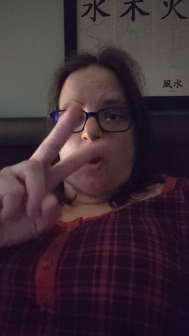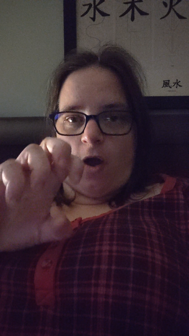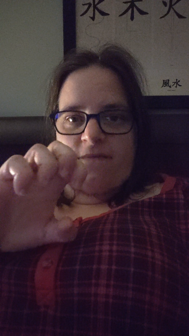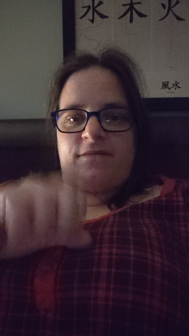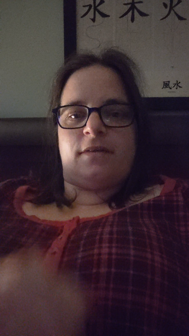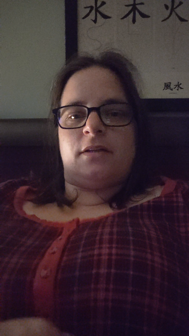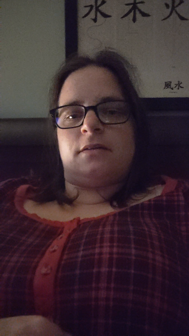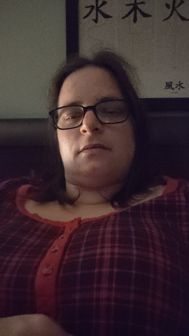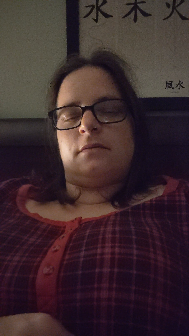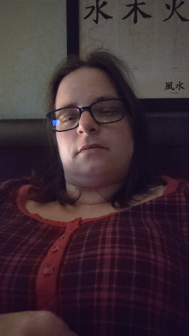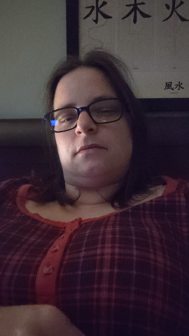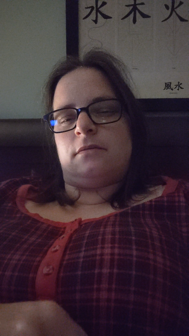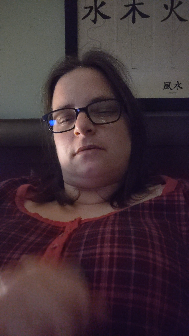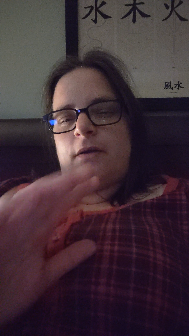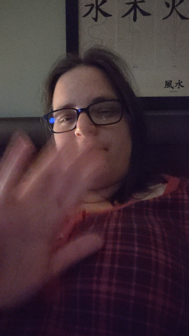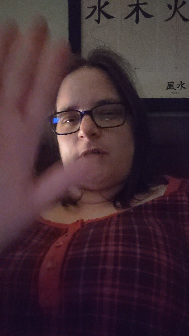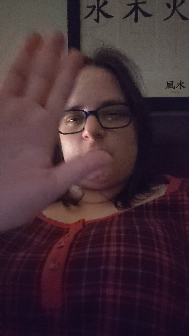push